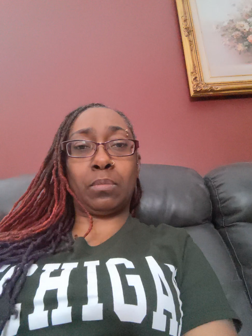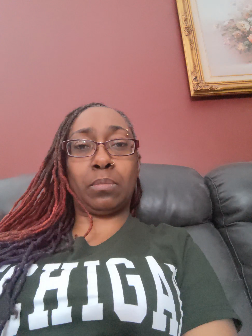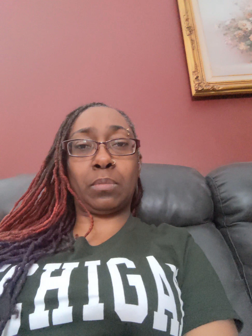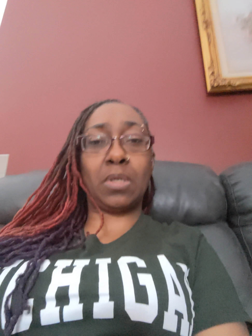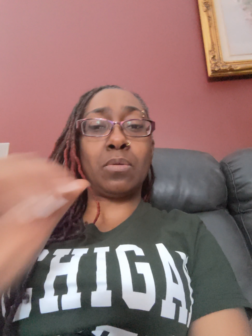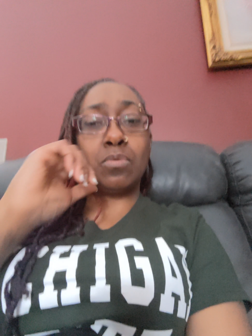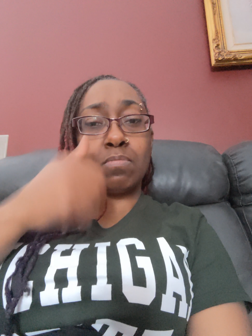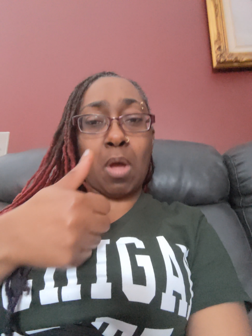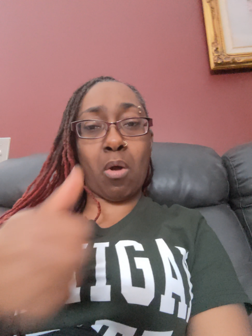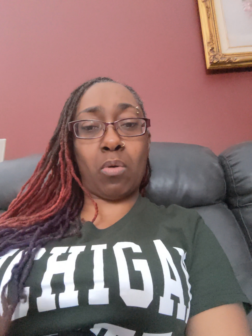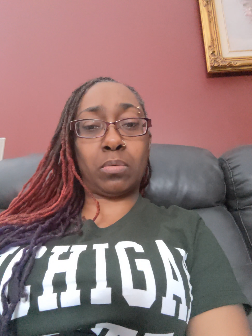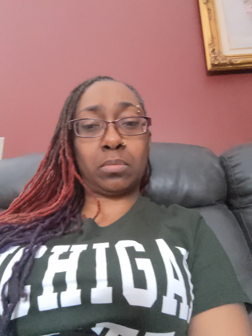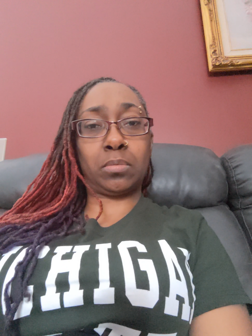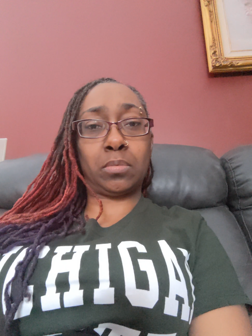tomorrow